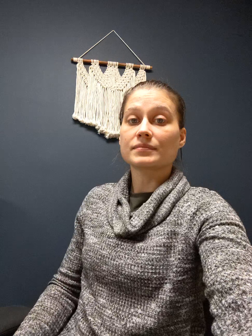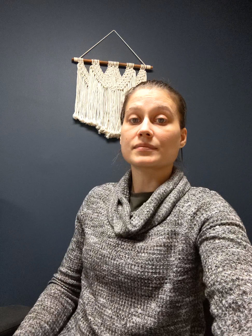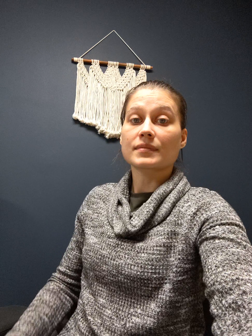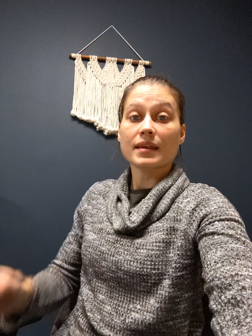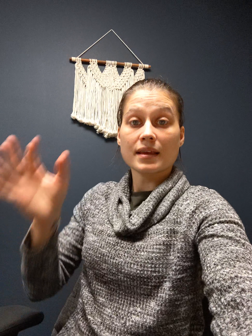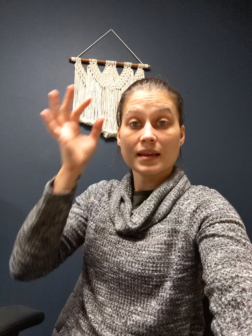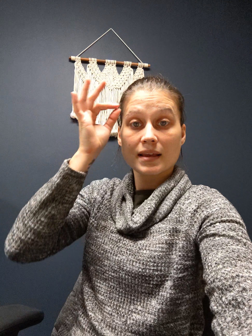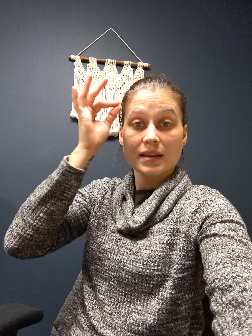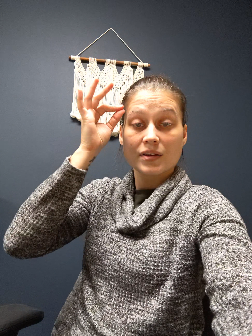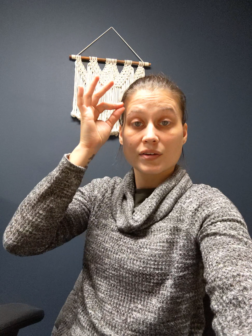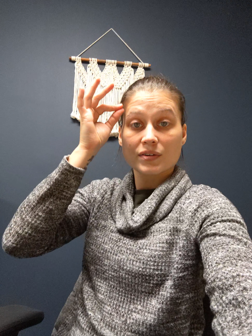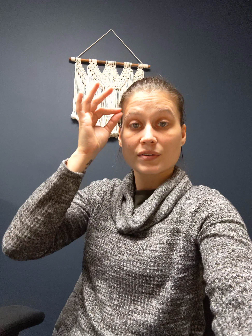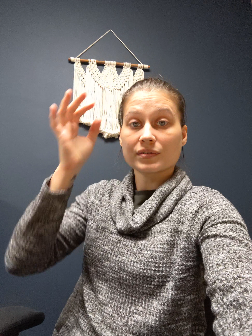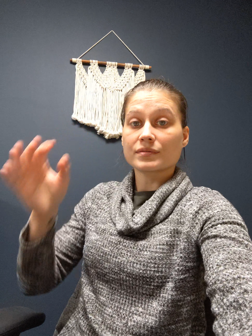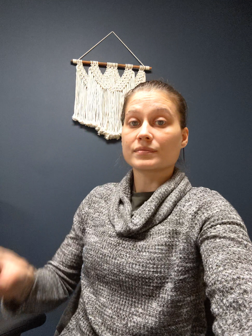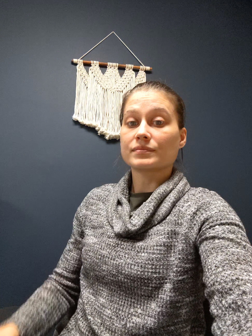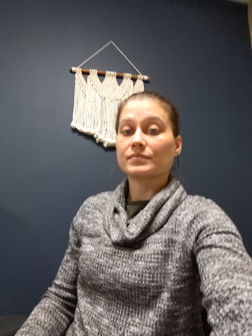hair